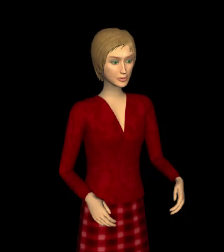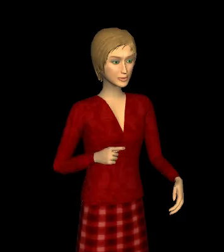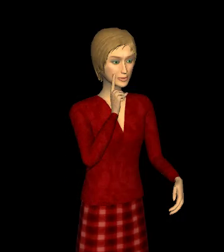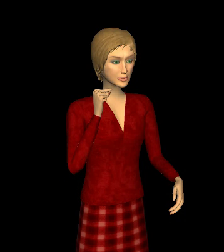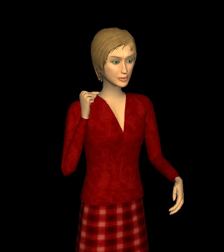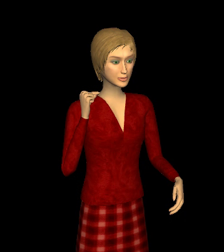رجل